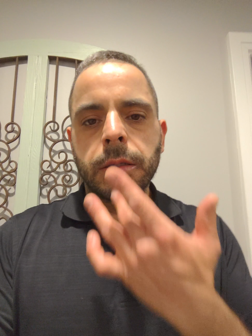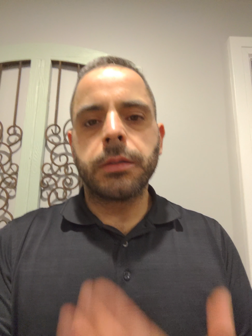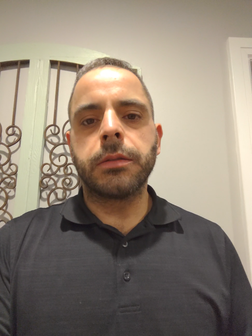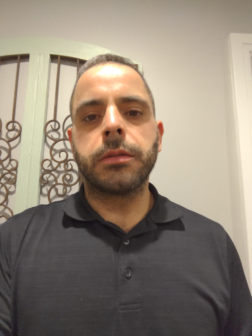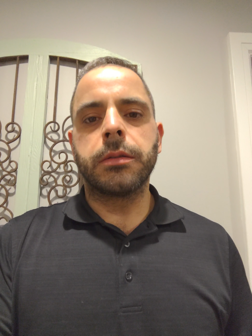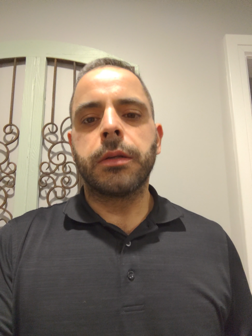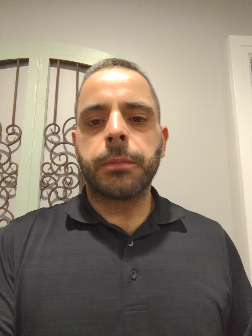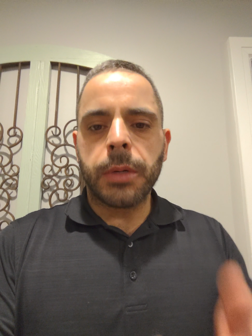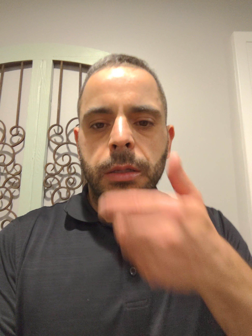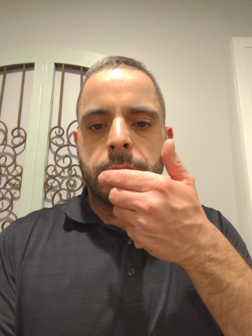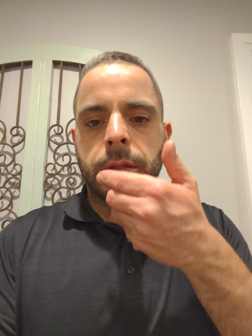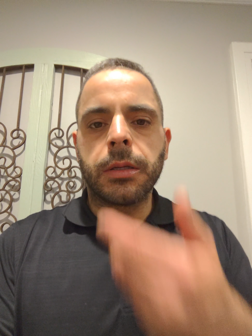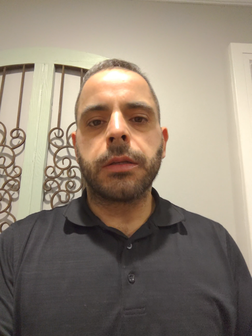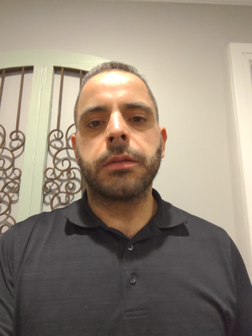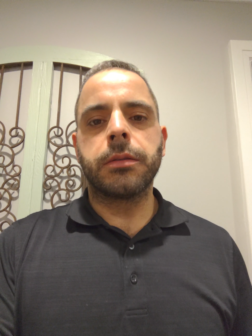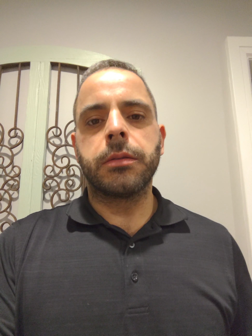pizza